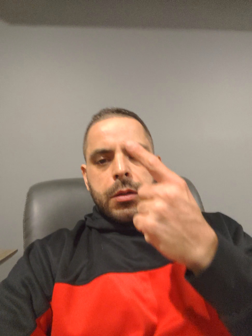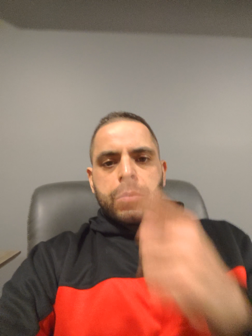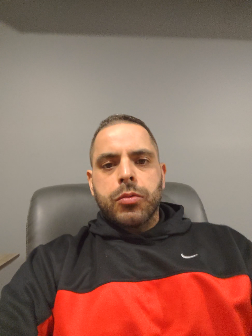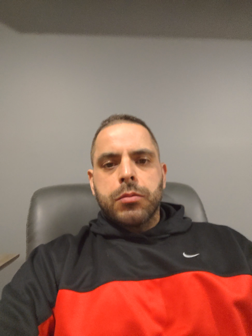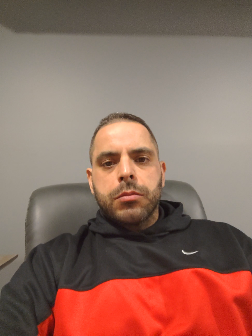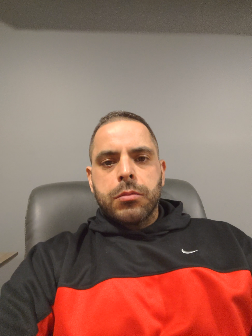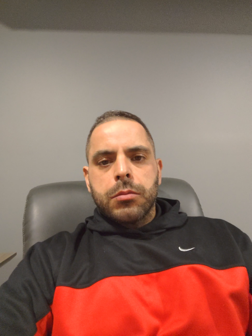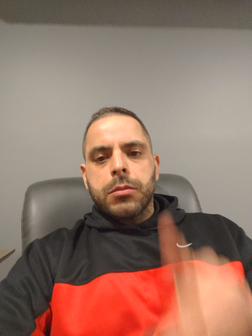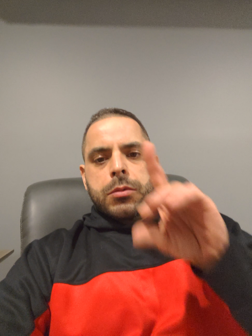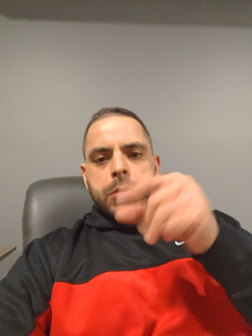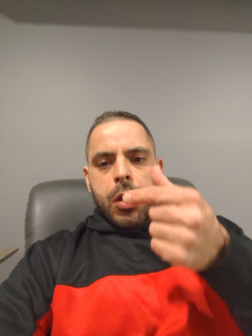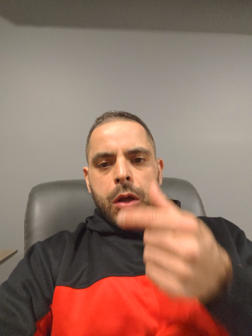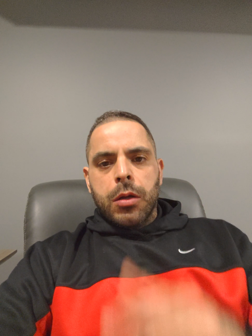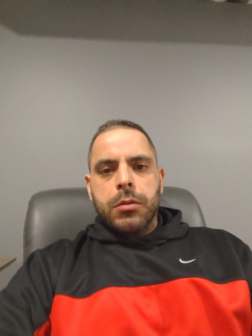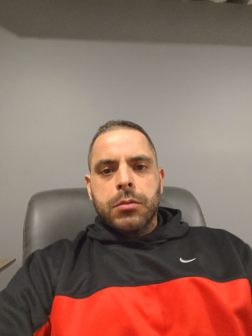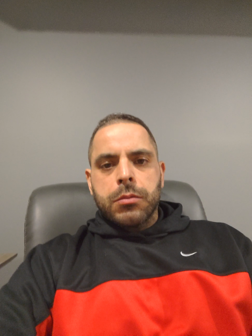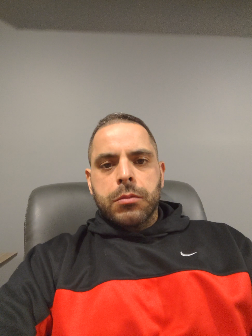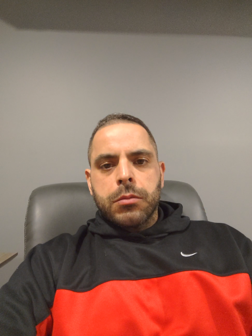dog